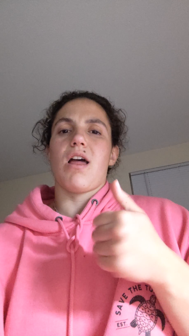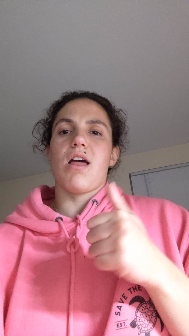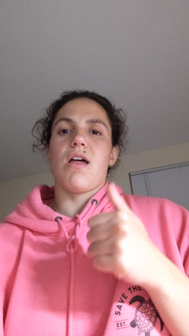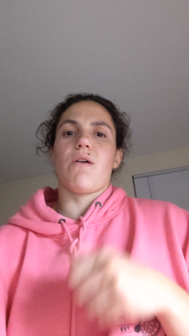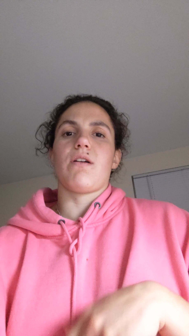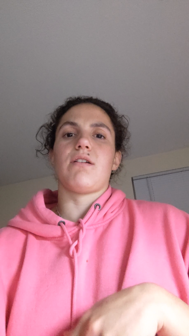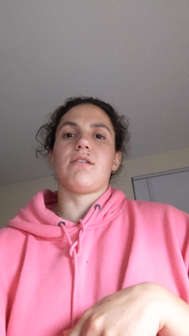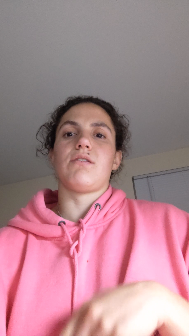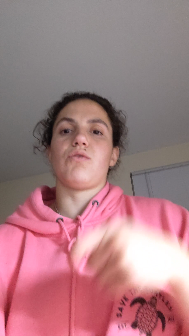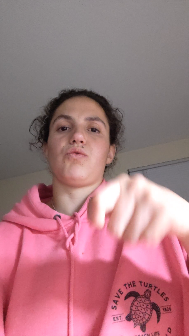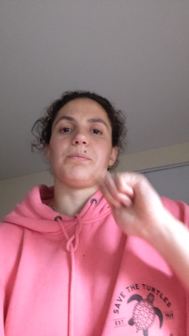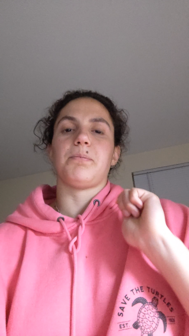rip